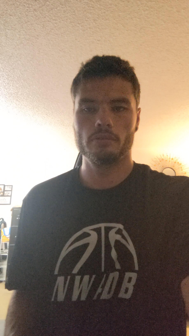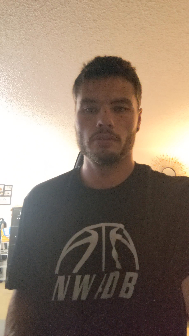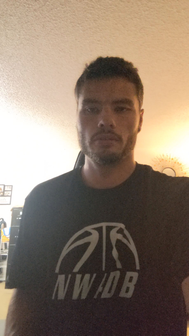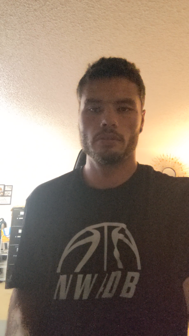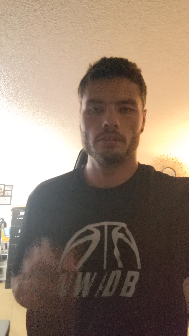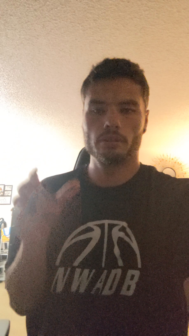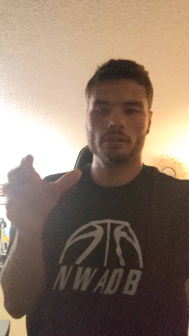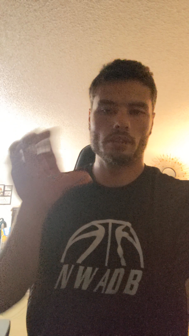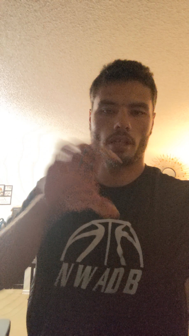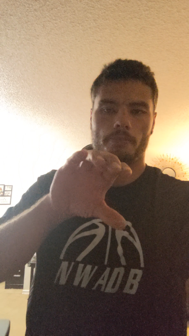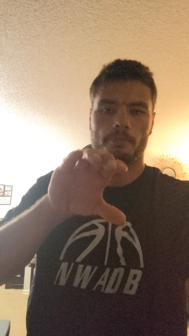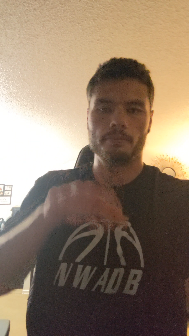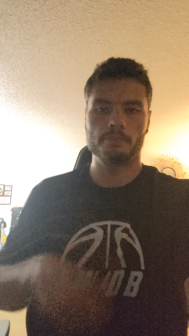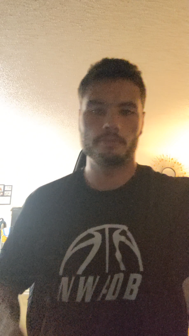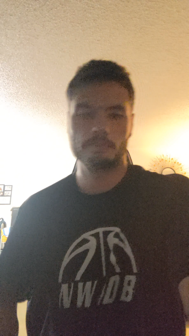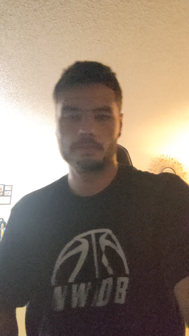dump